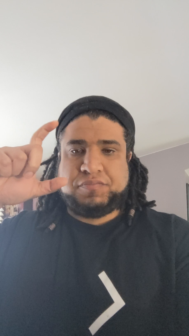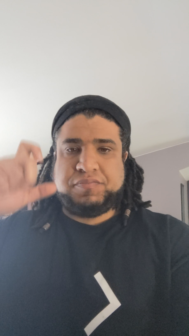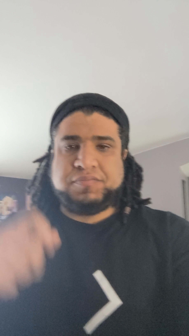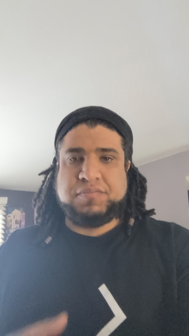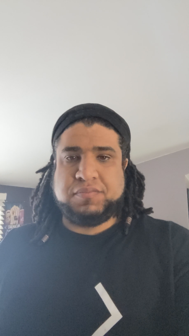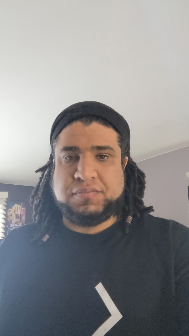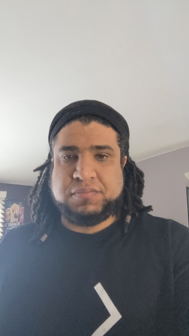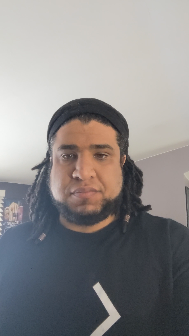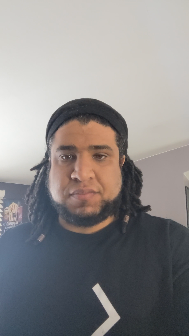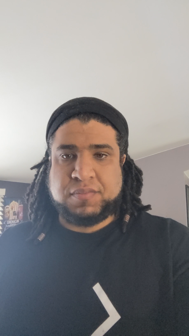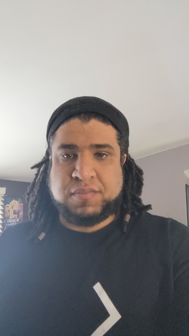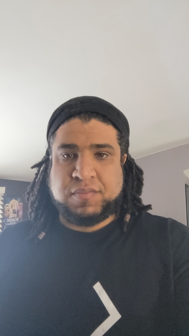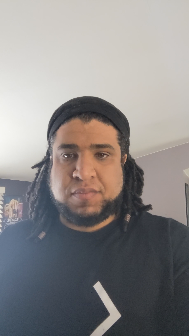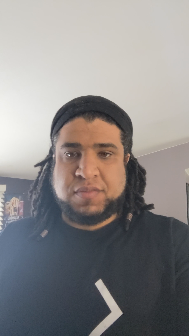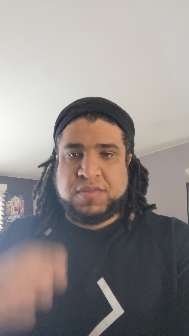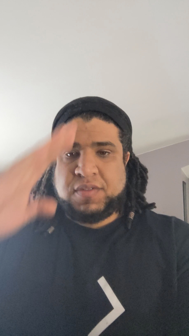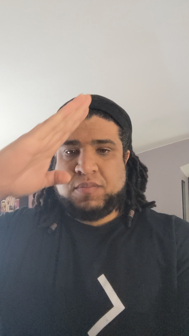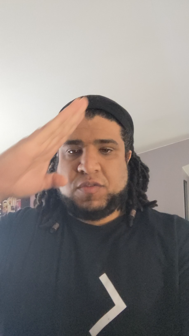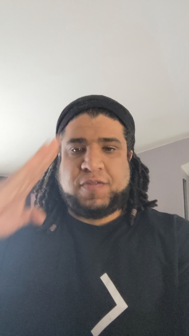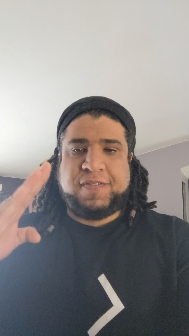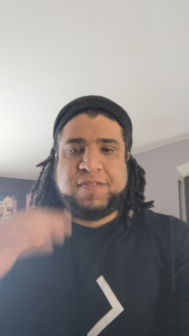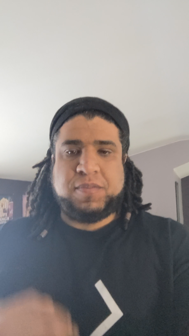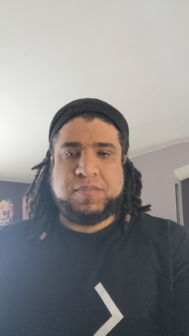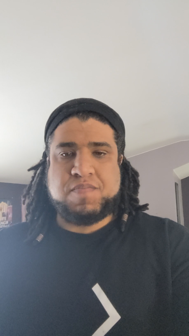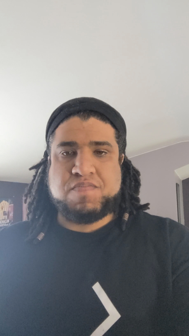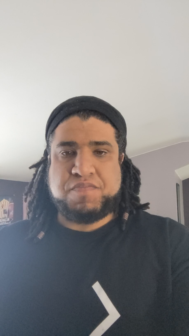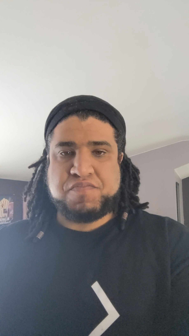roof